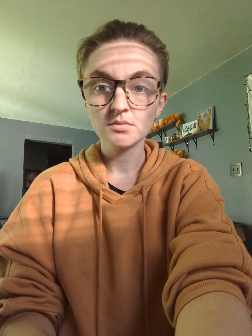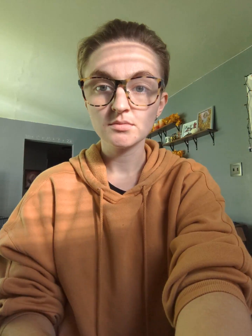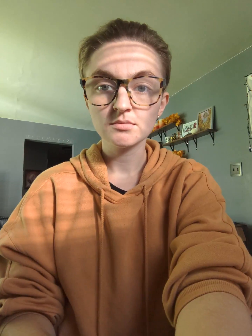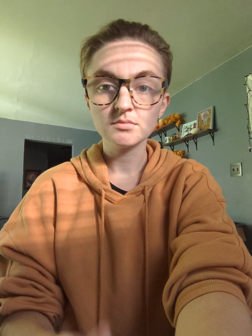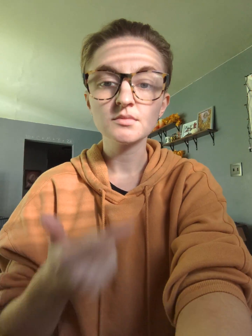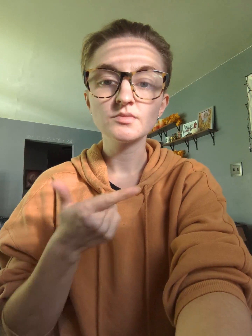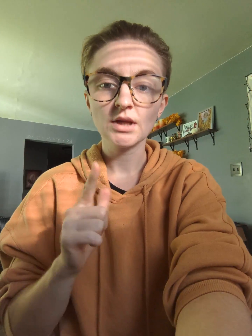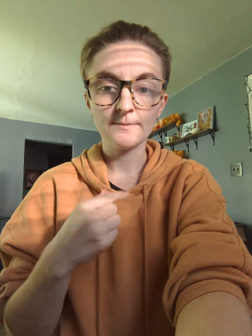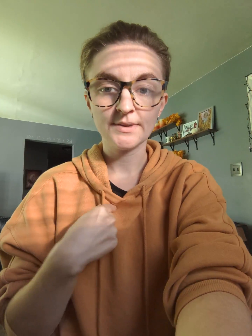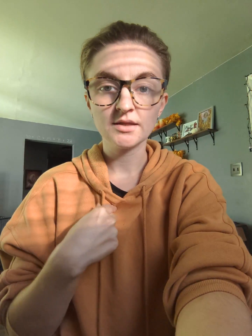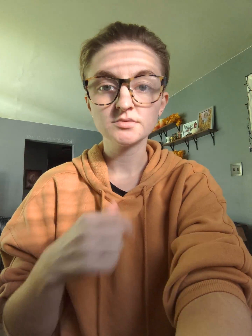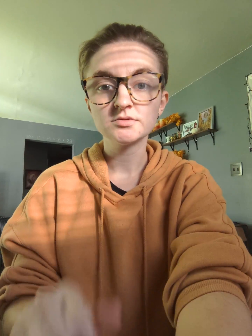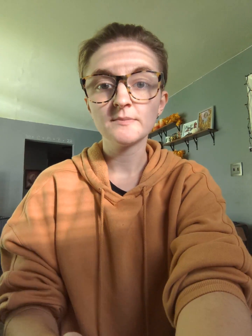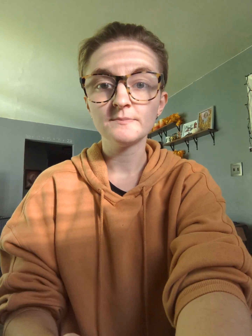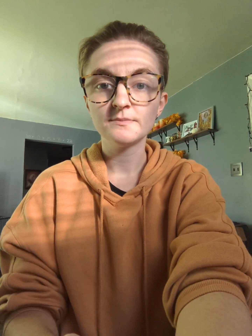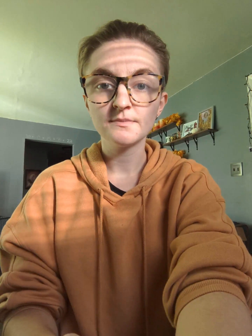let me